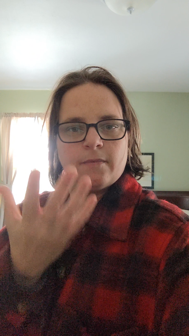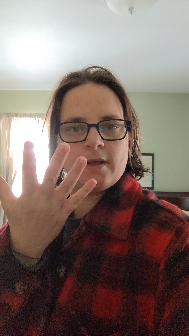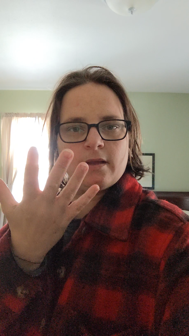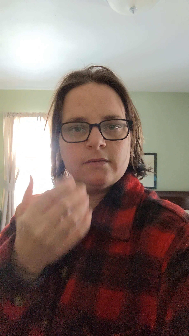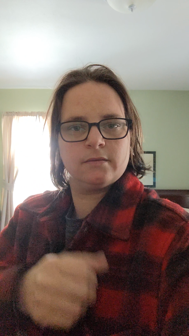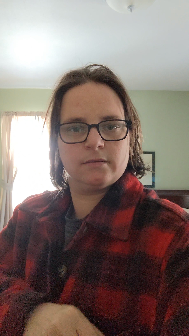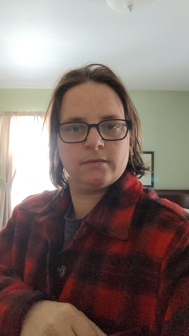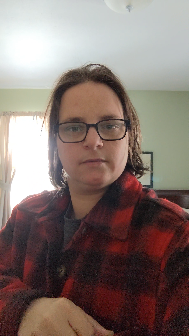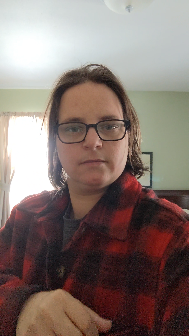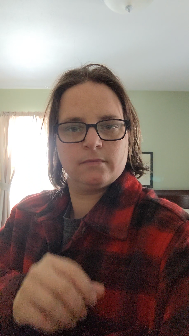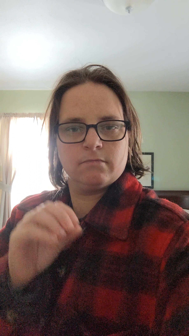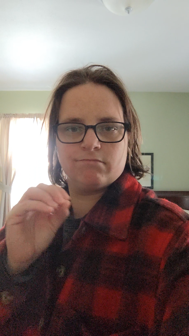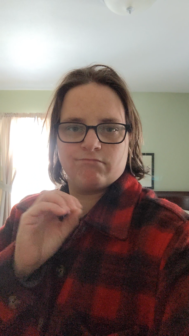none